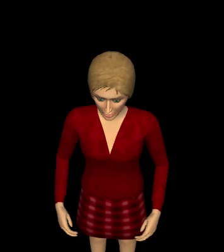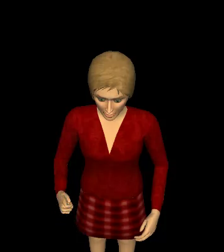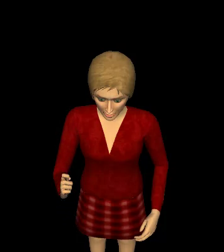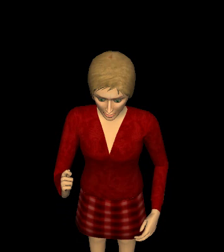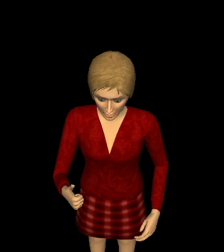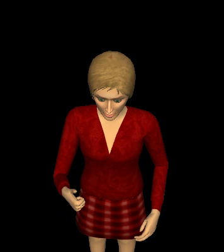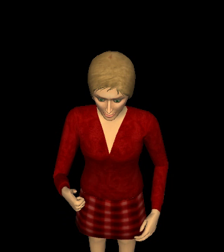تقريبا